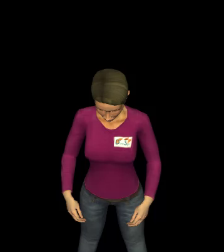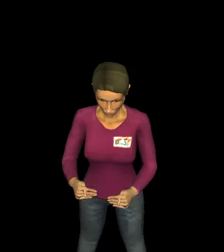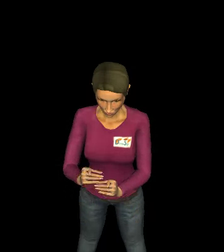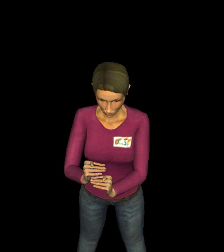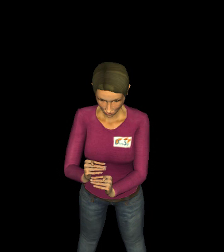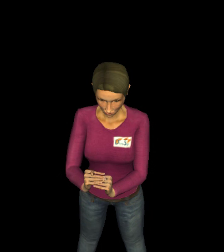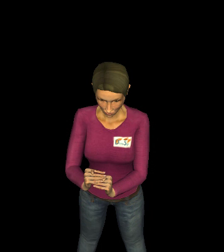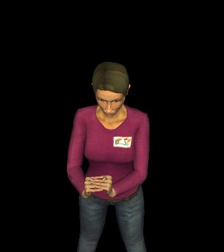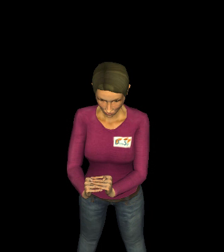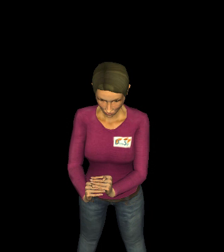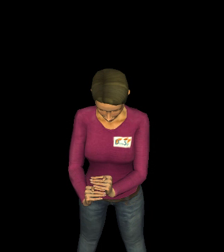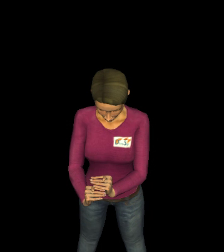برنامج